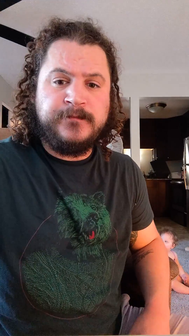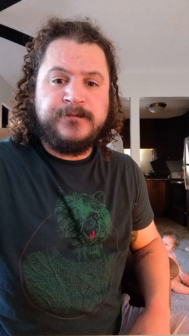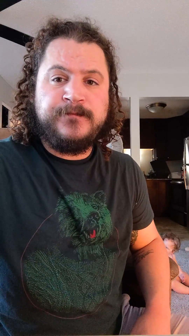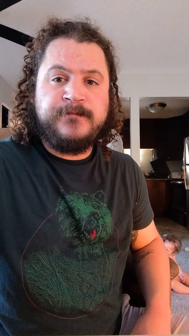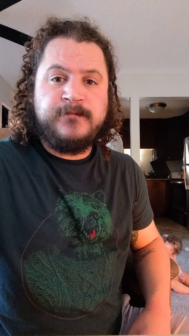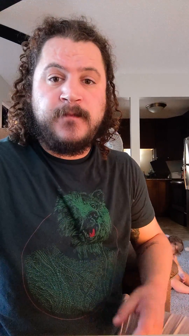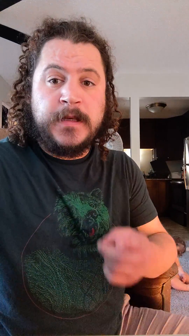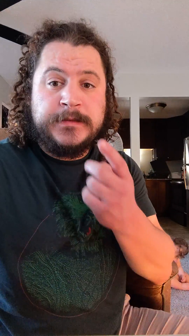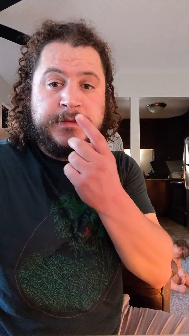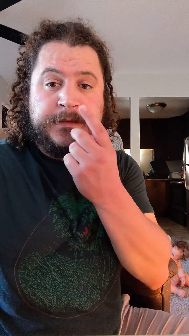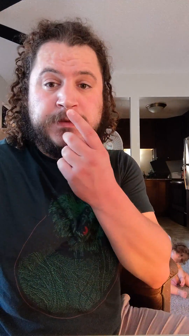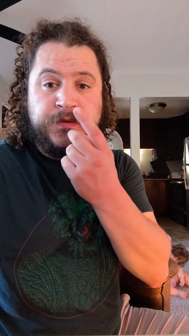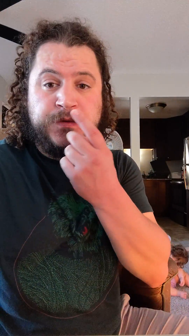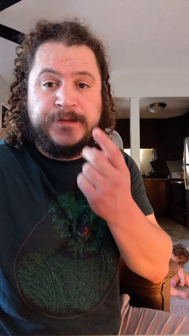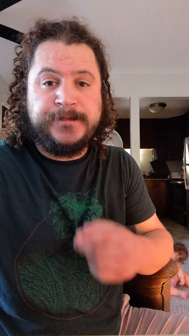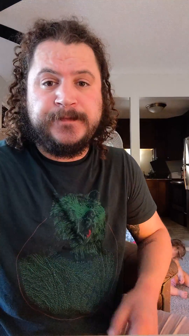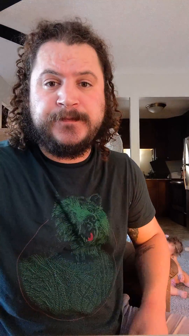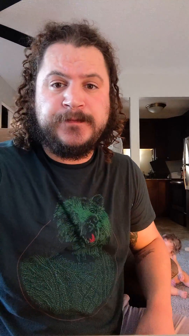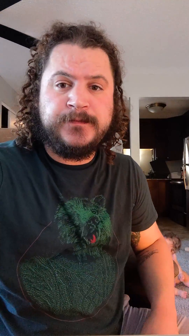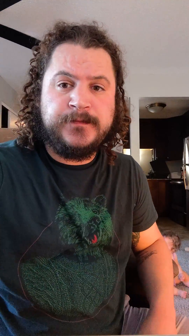dinner